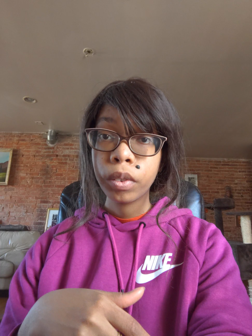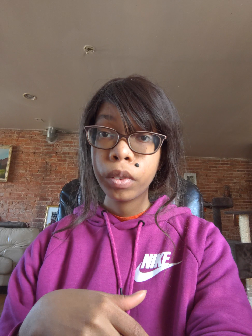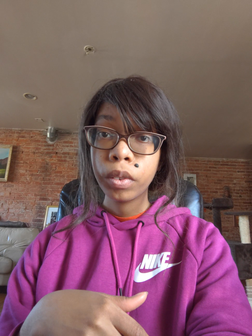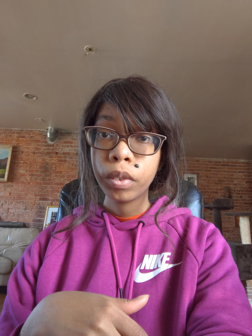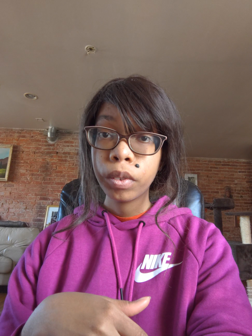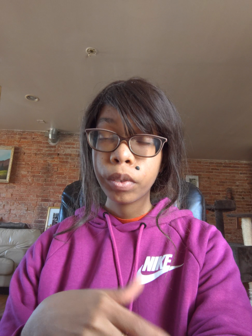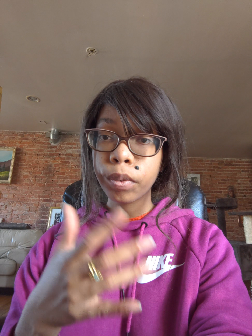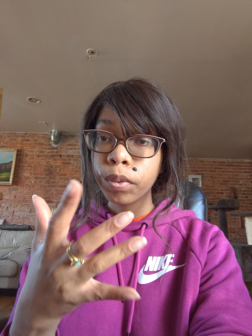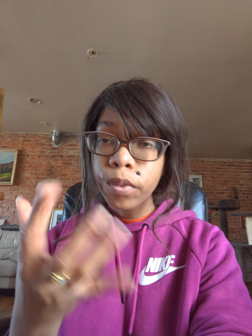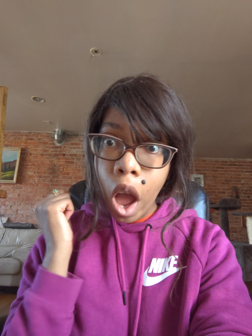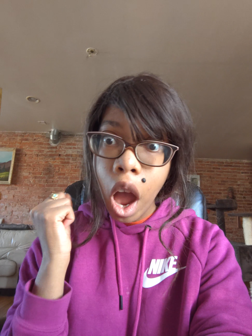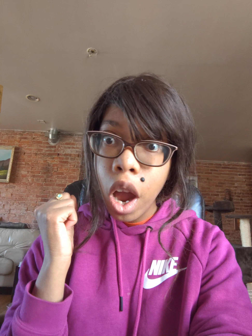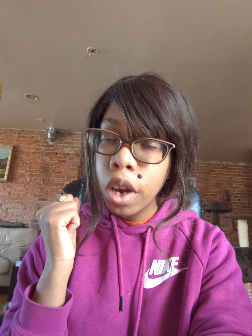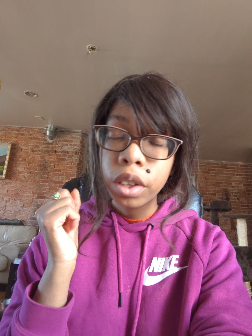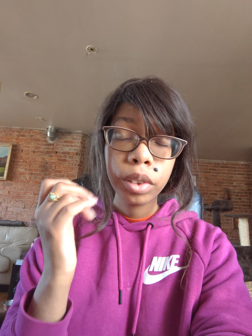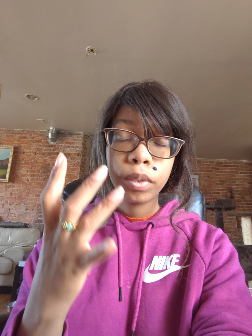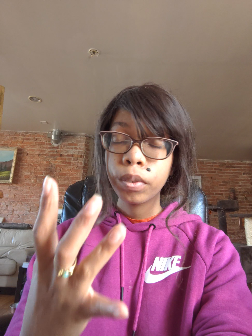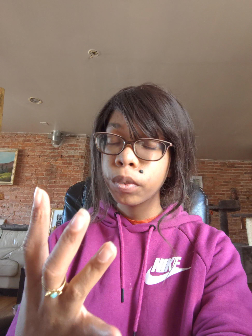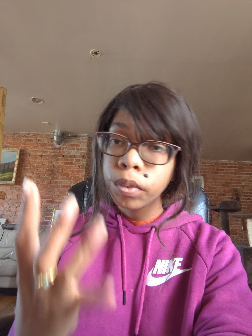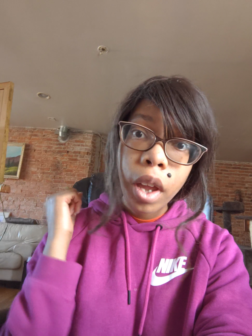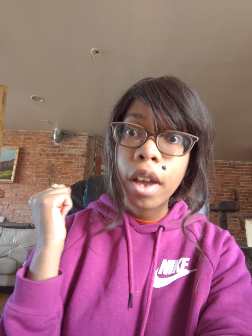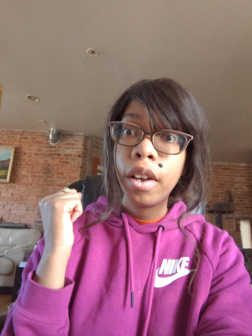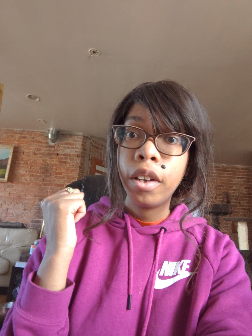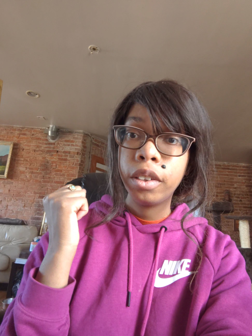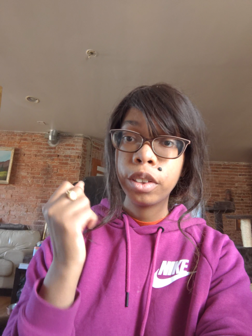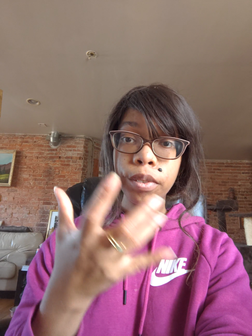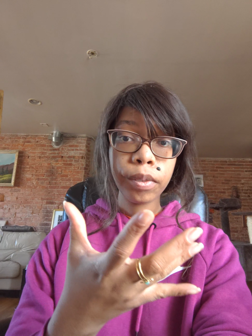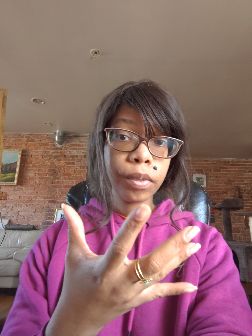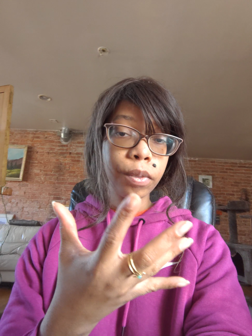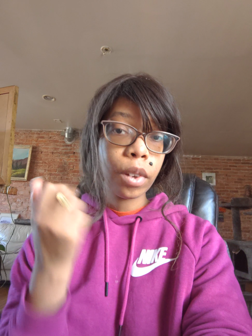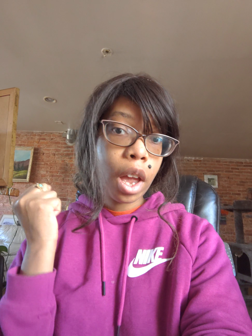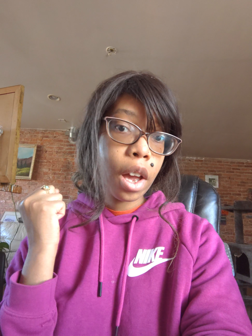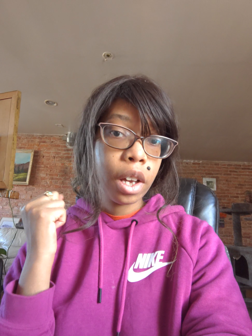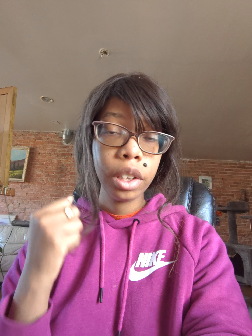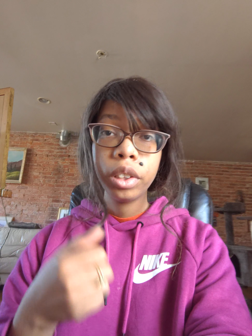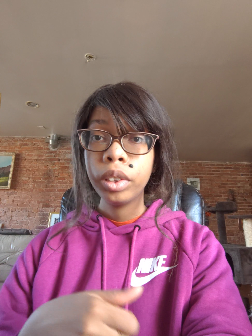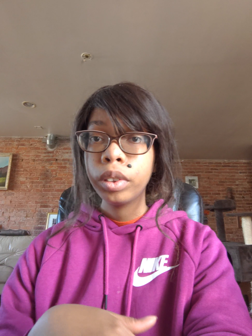fast